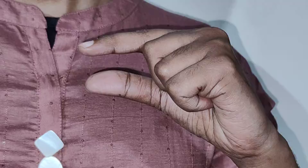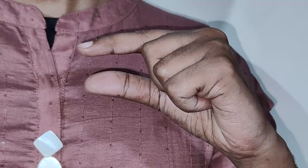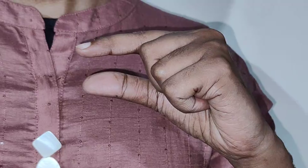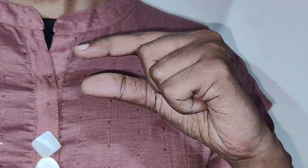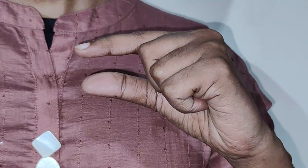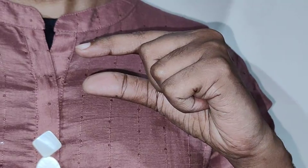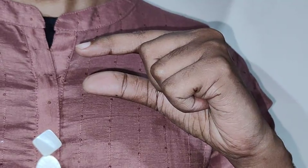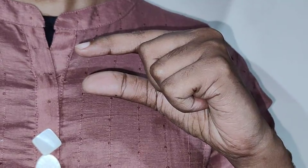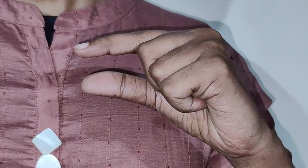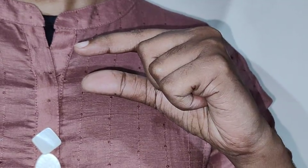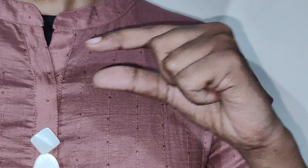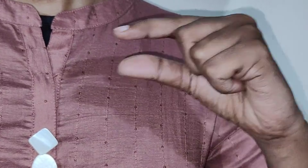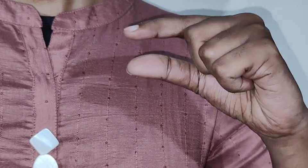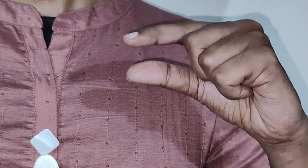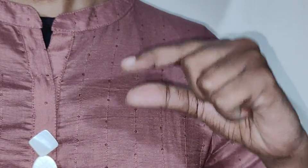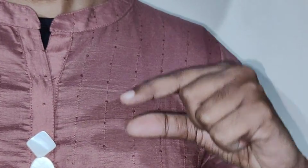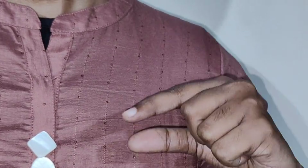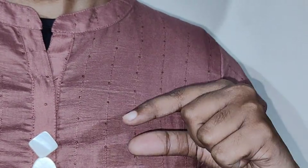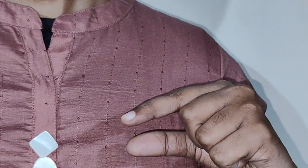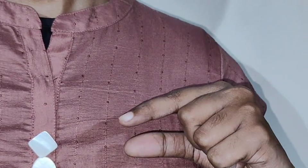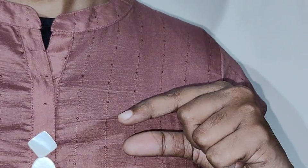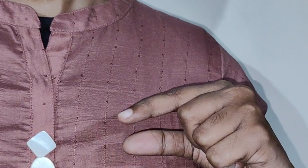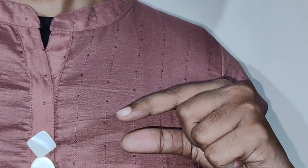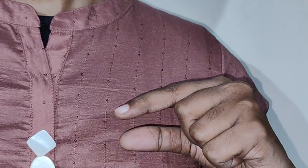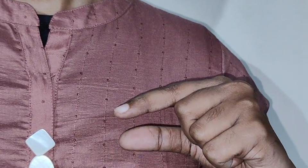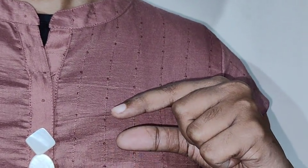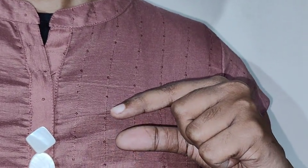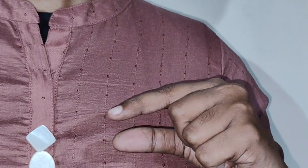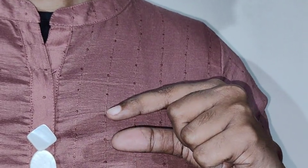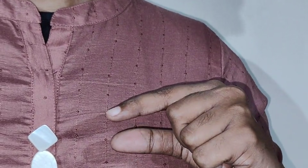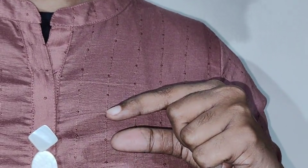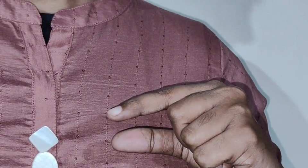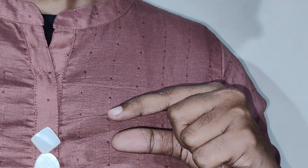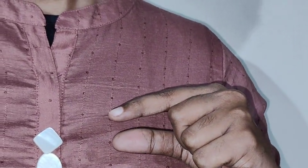ഊ